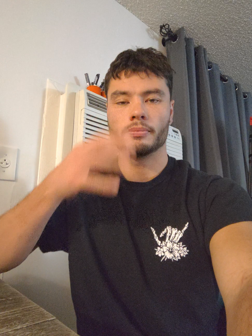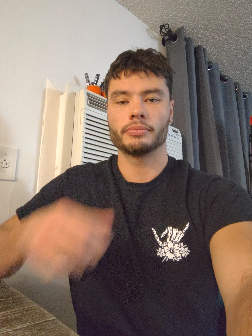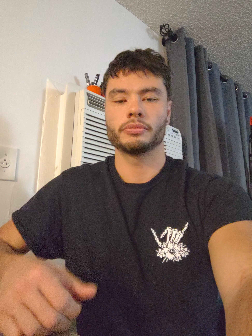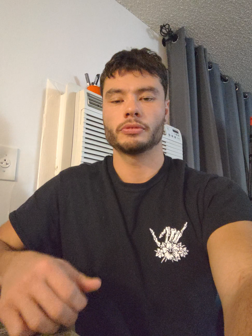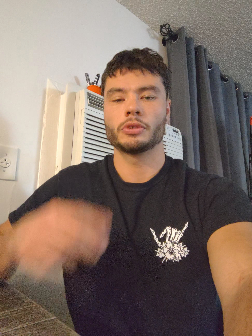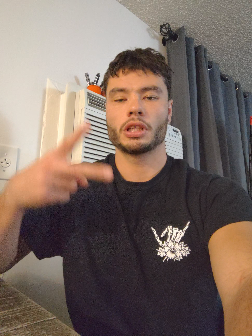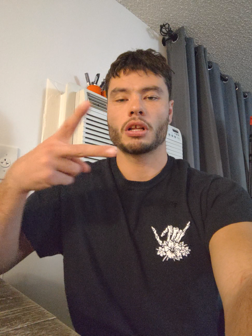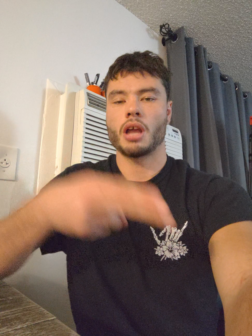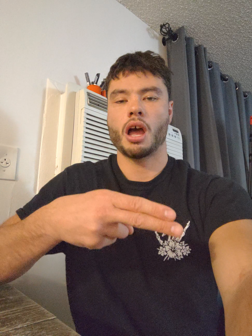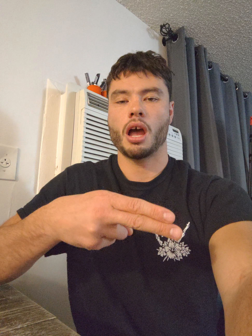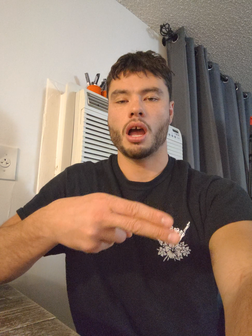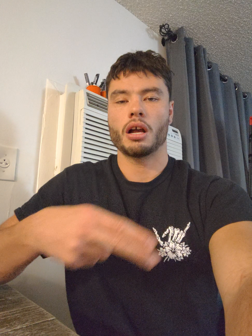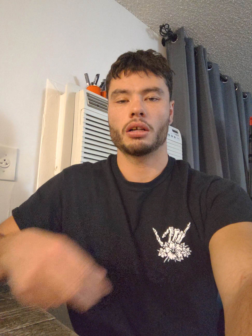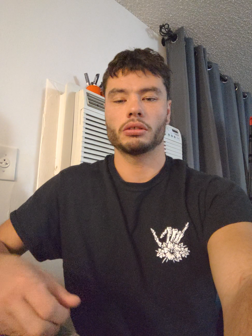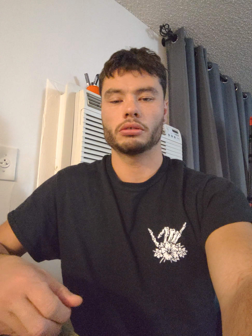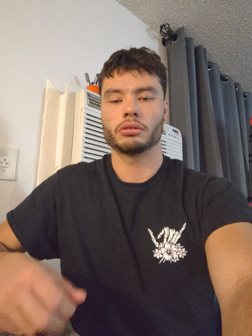cut